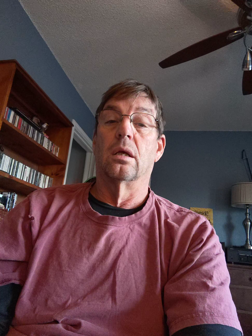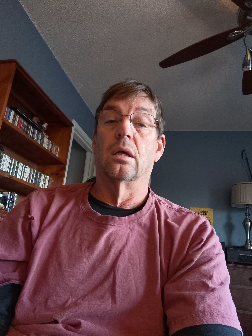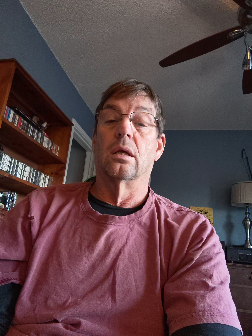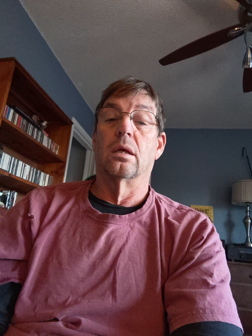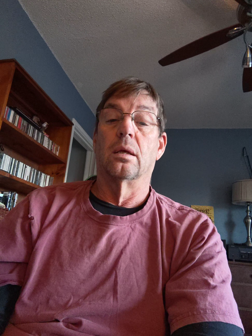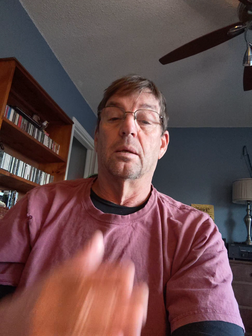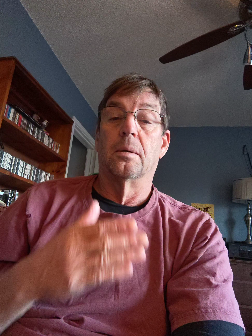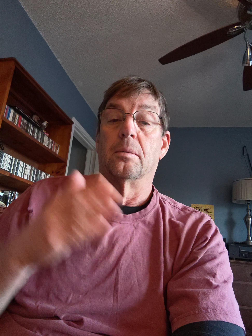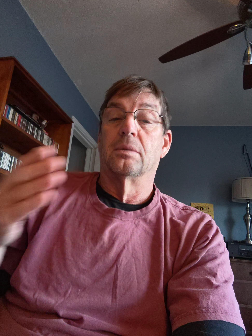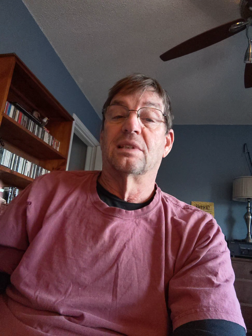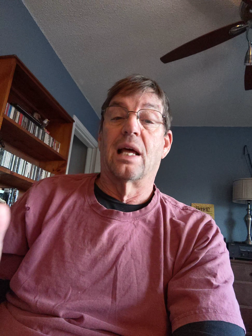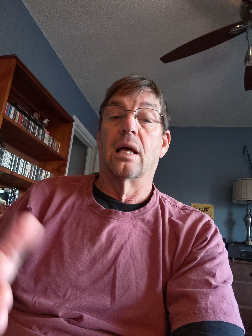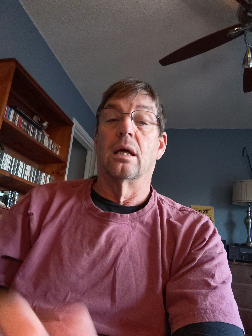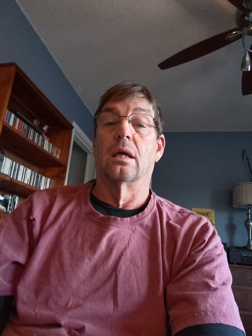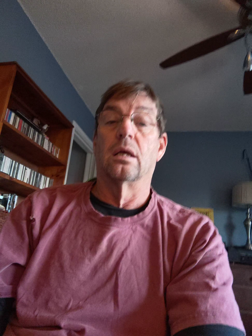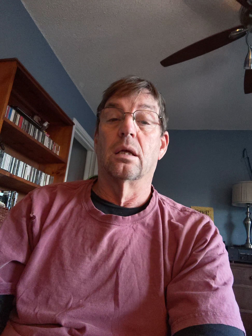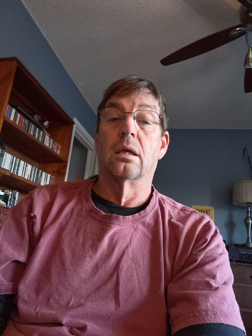beside